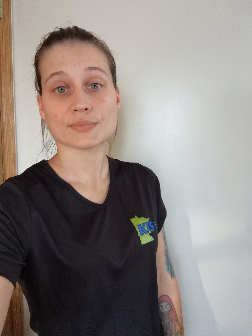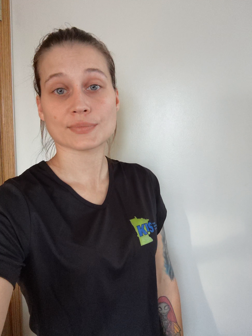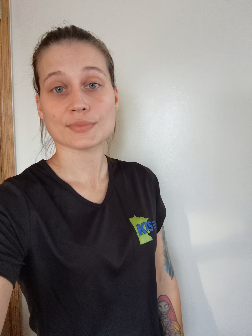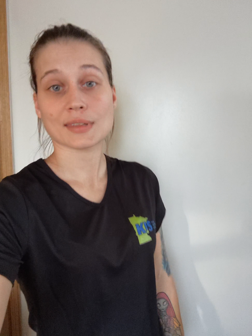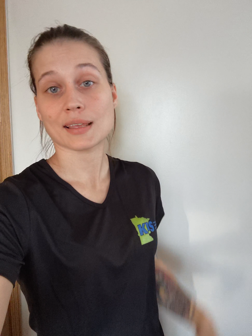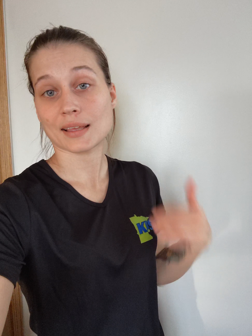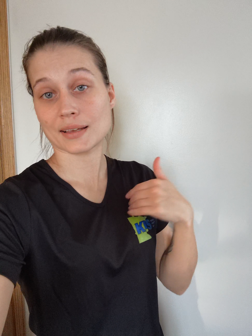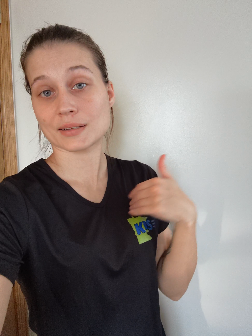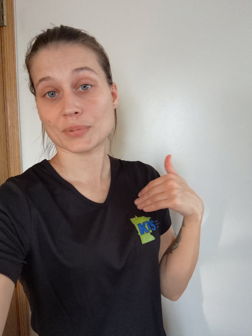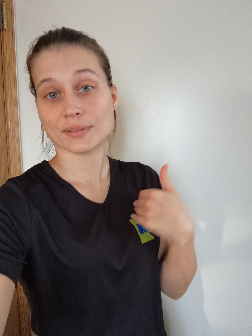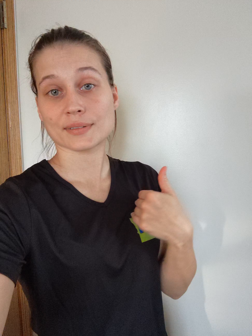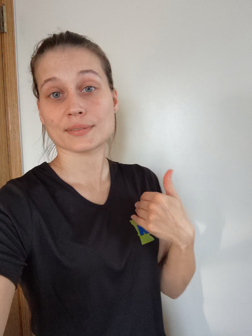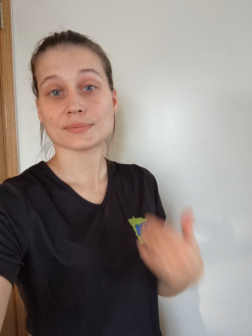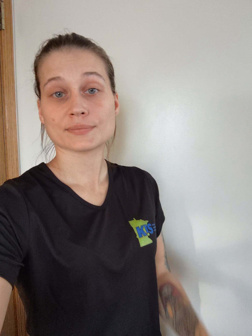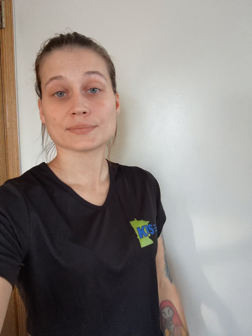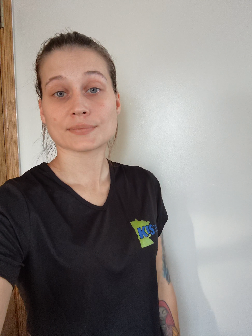animal